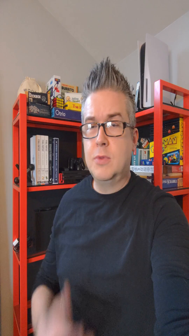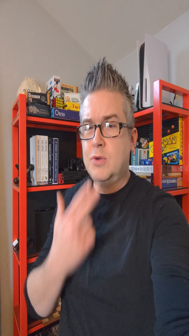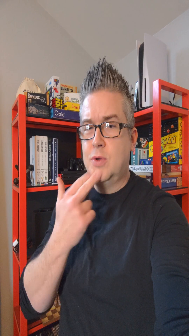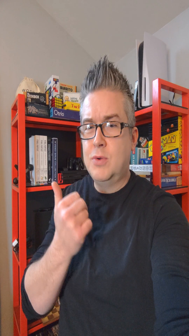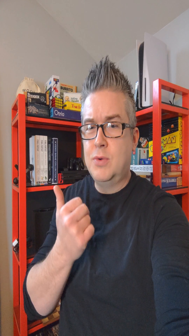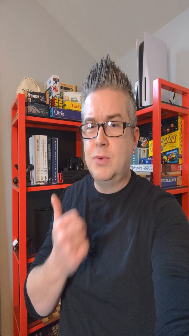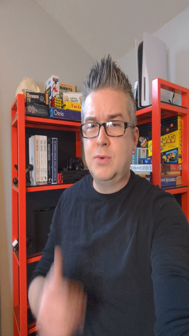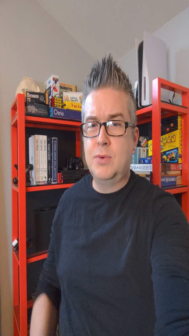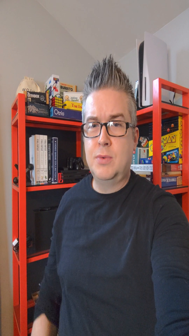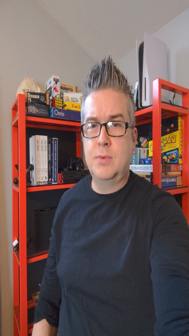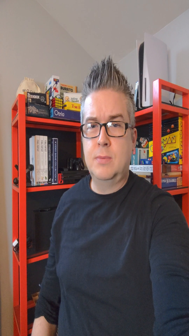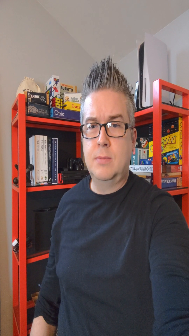cute